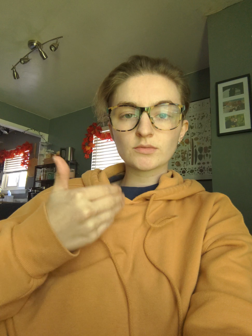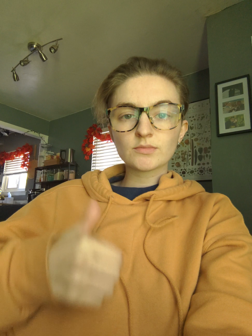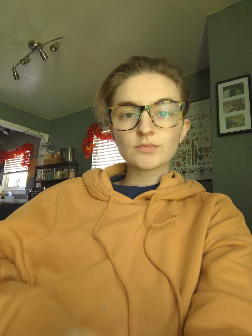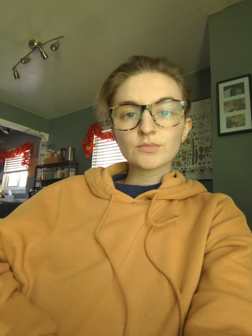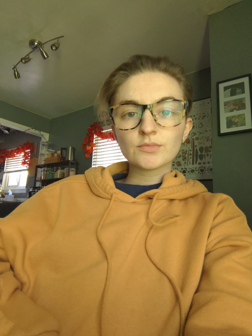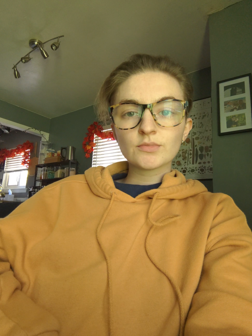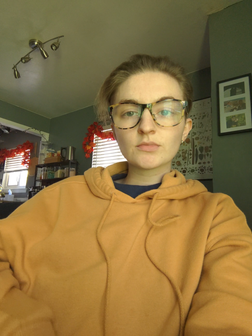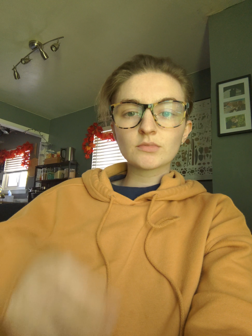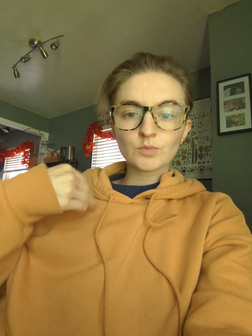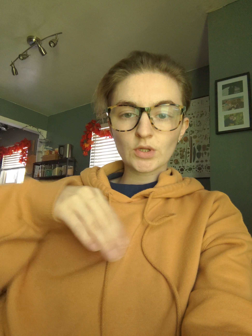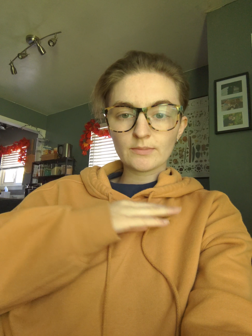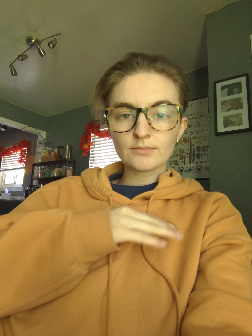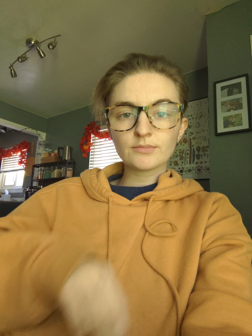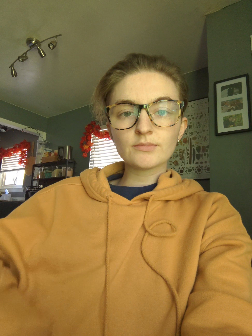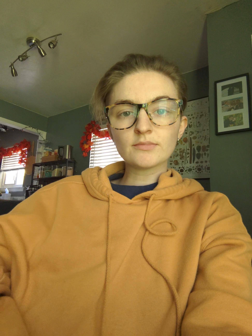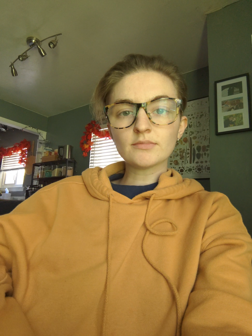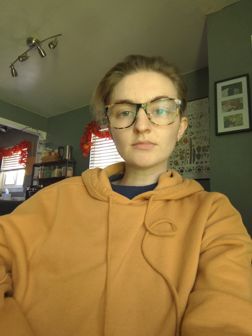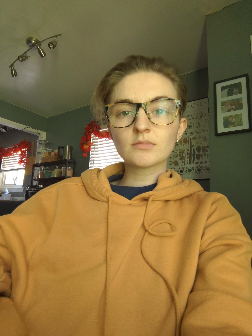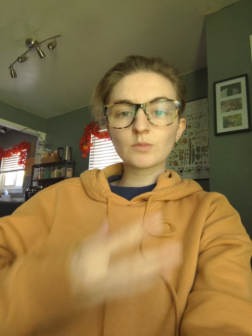scarf